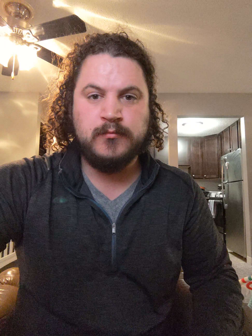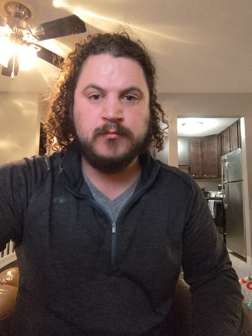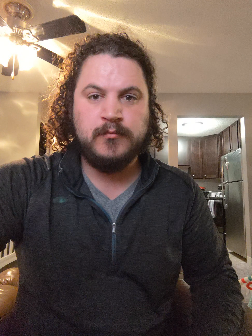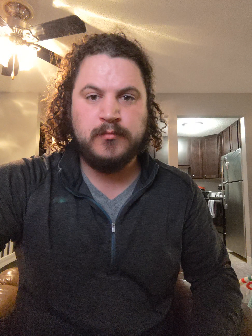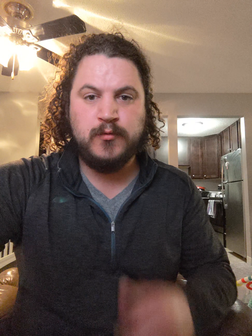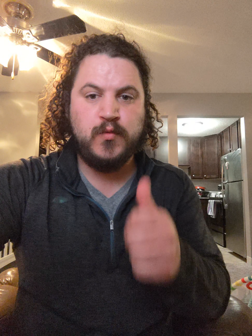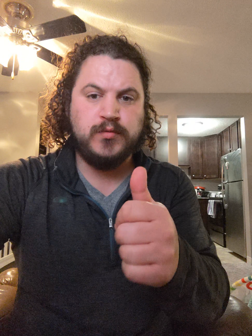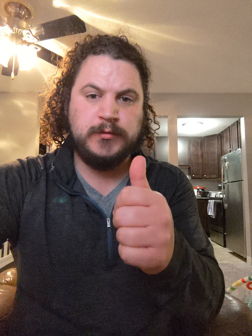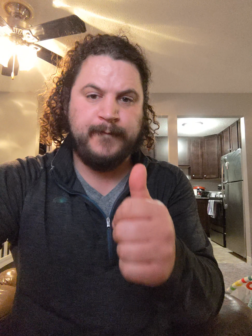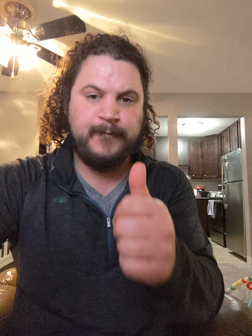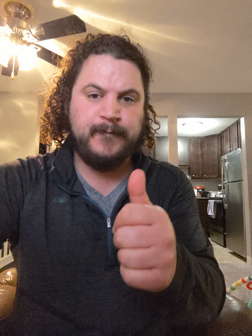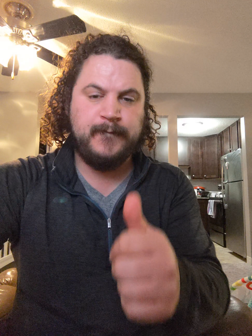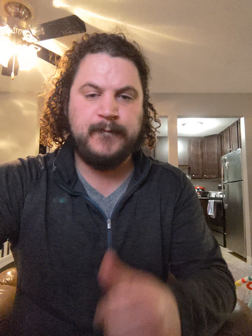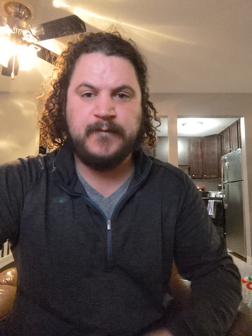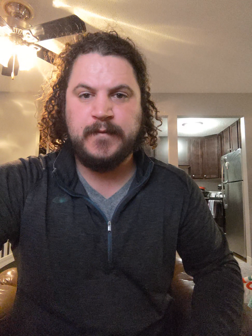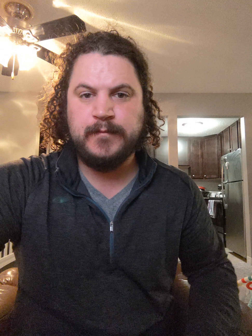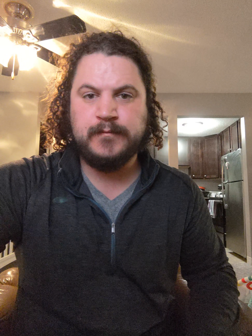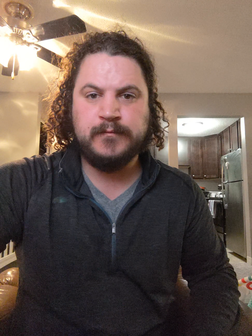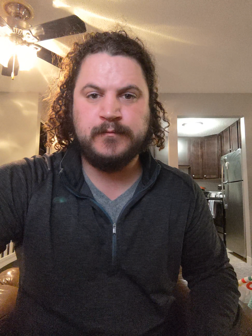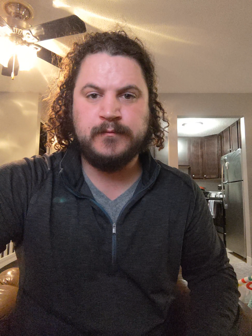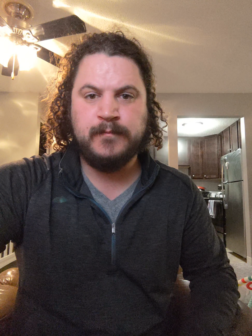yourself